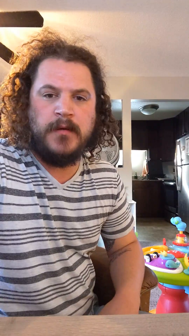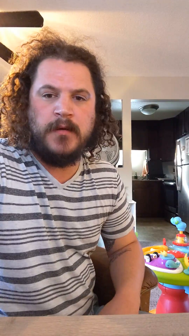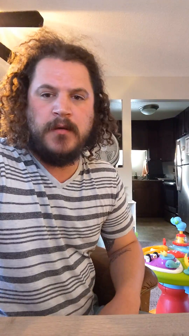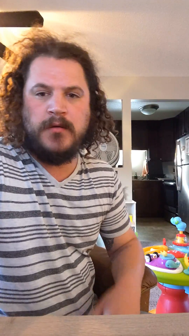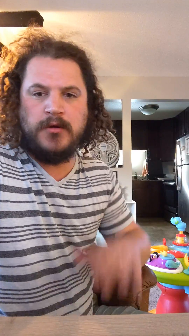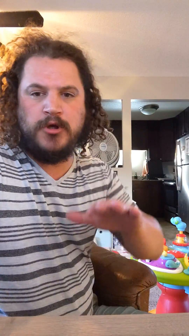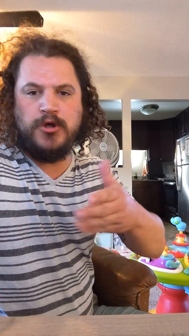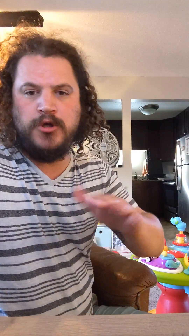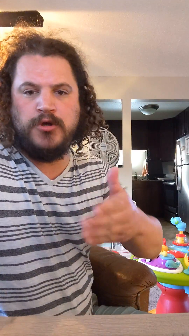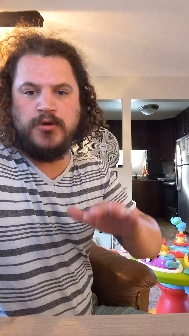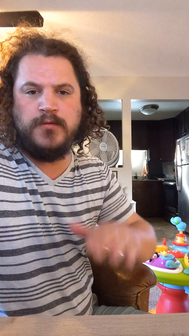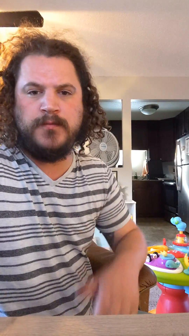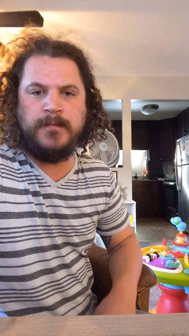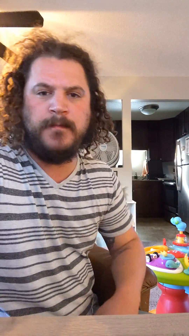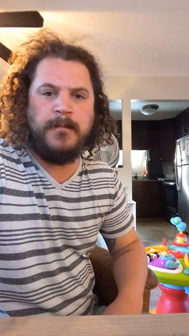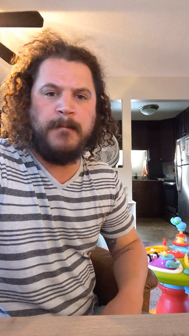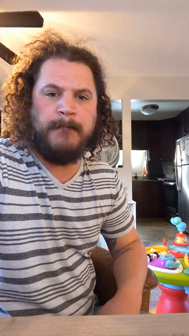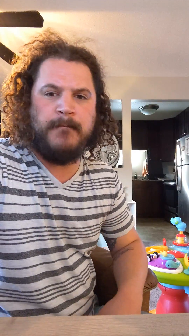cook